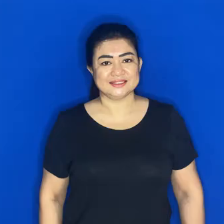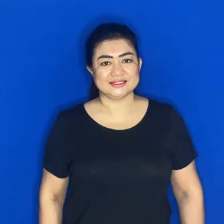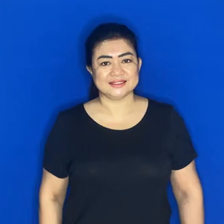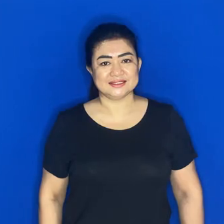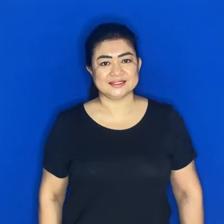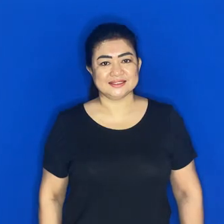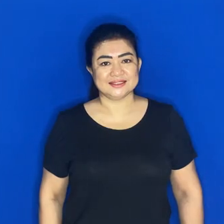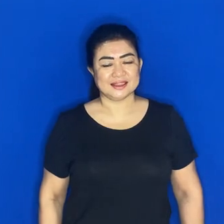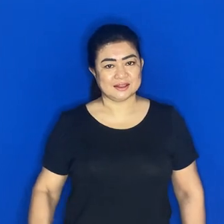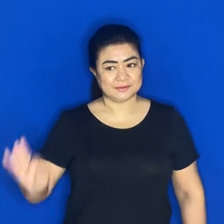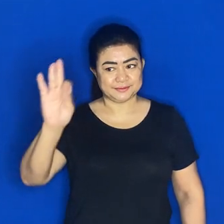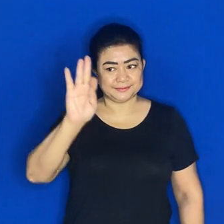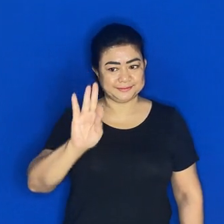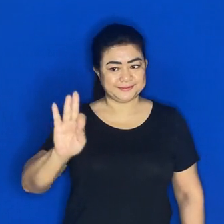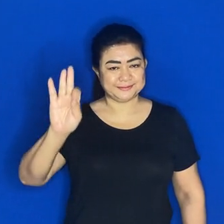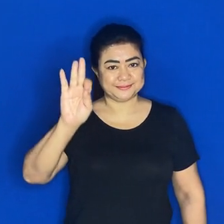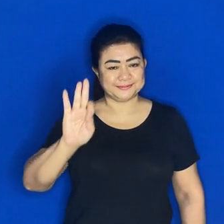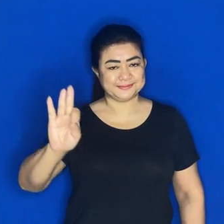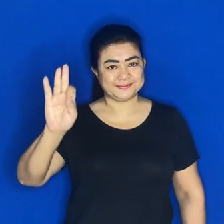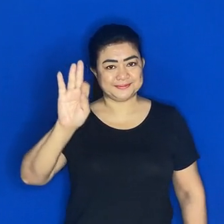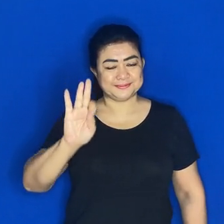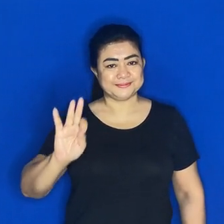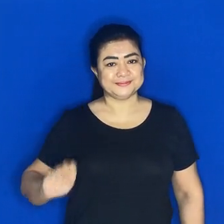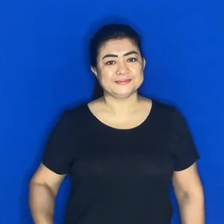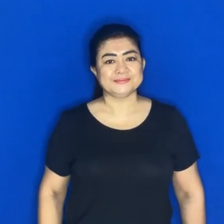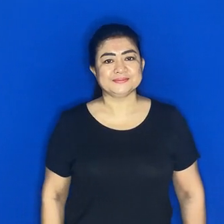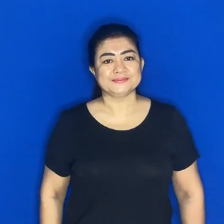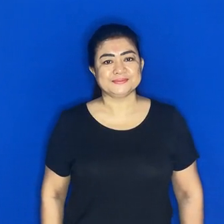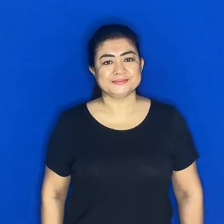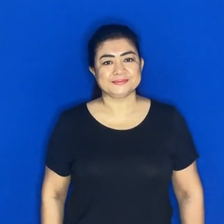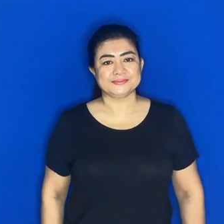friday